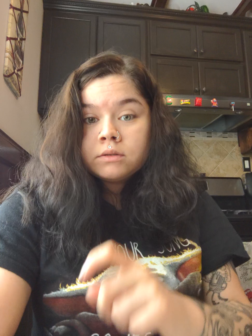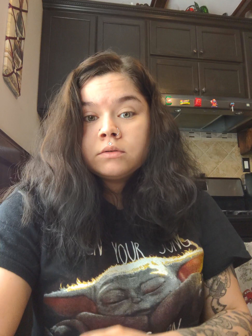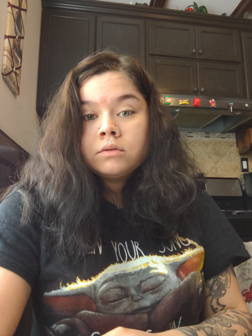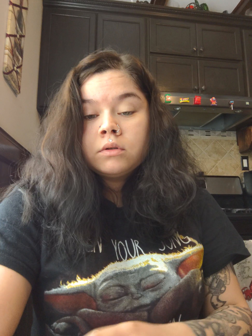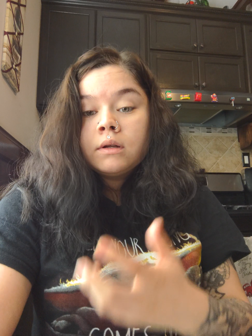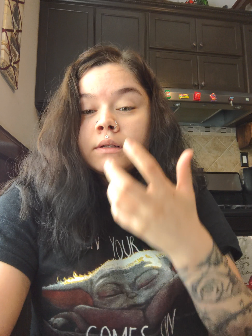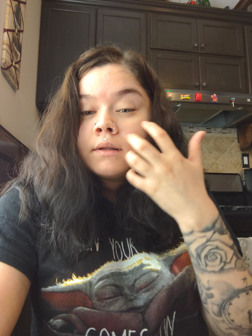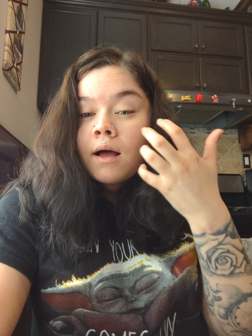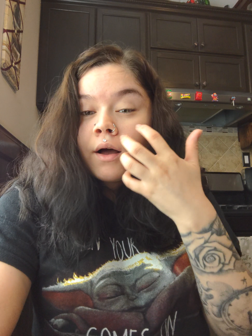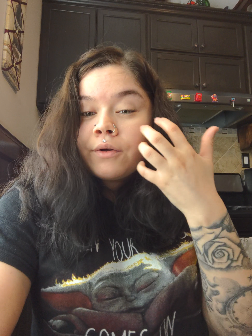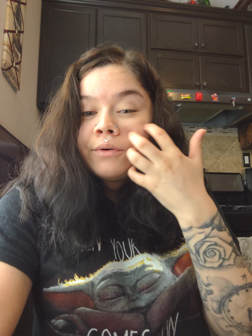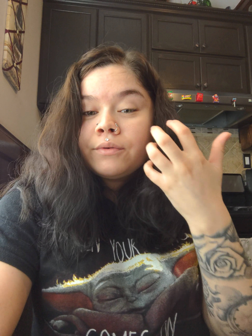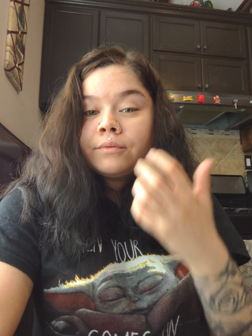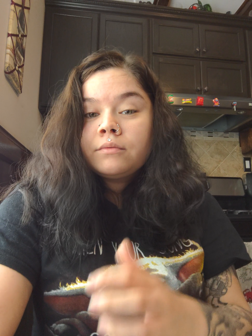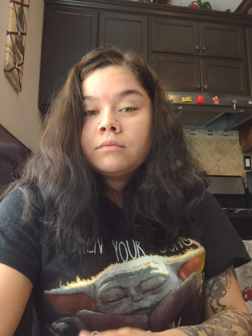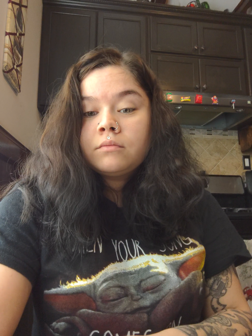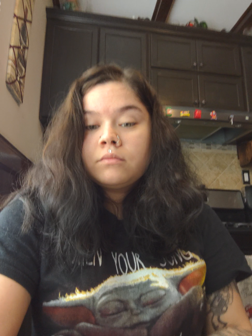tiger